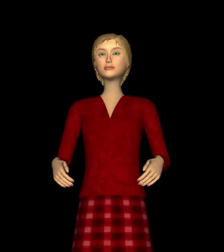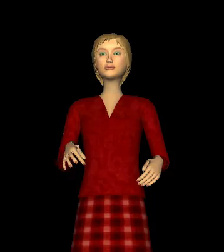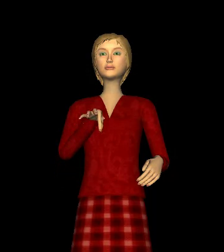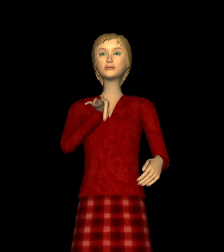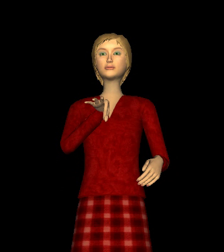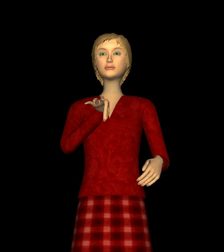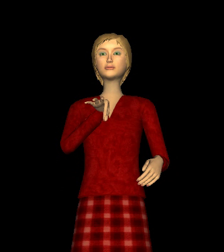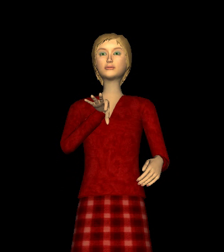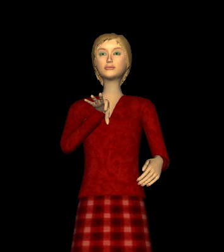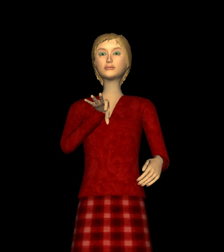ملح